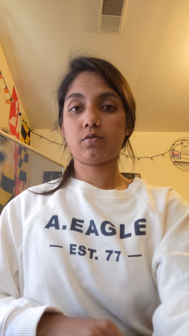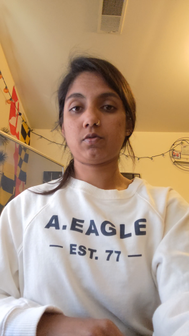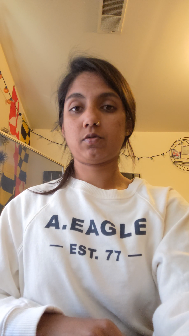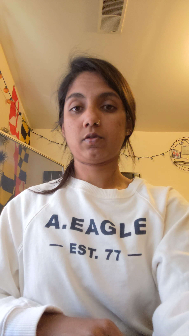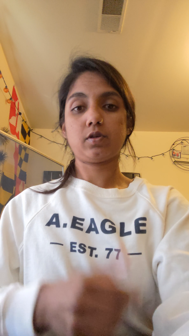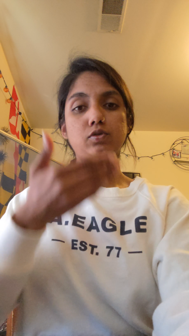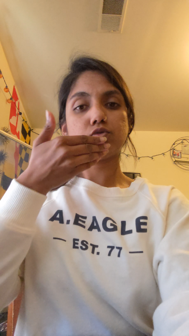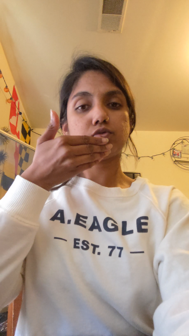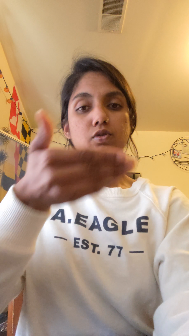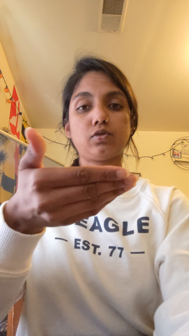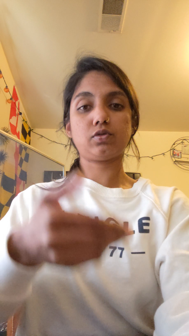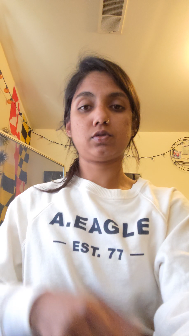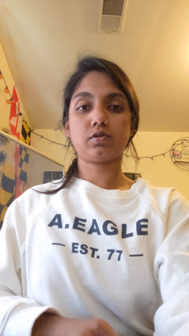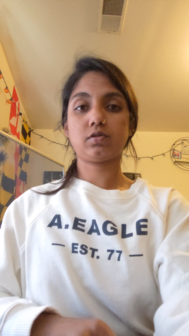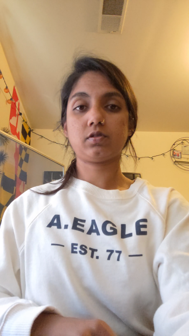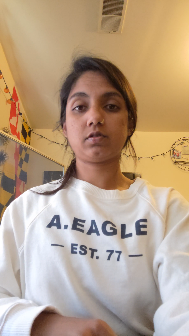good